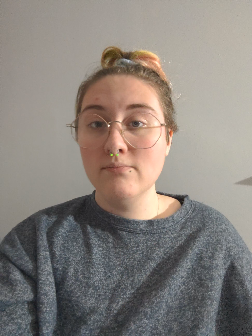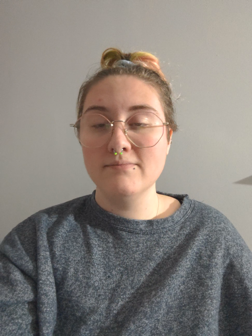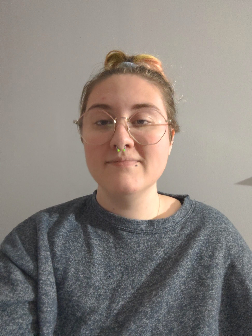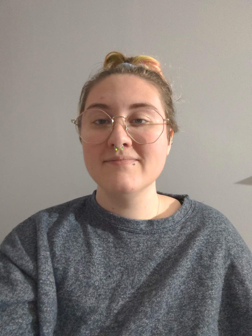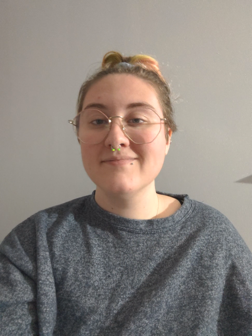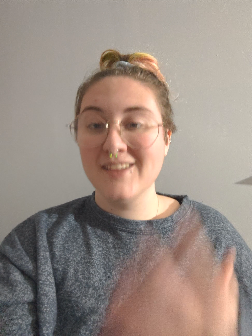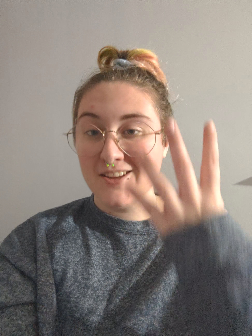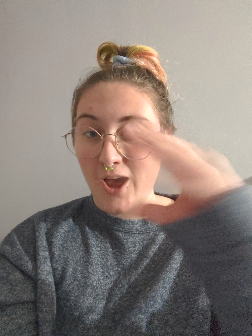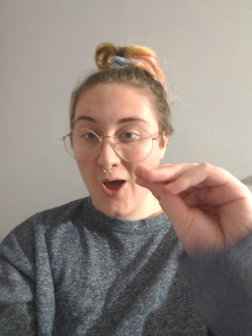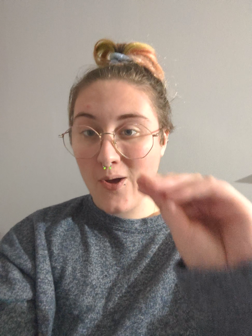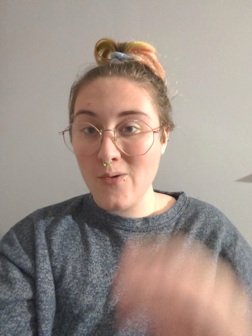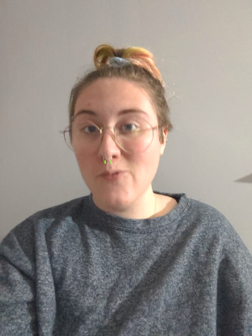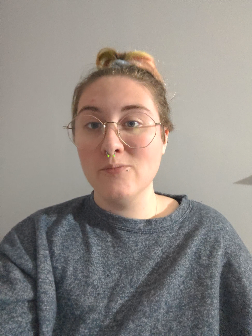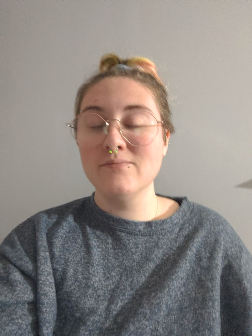go